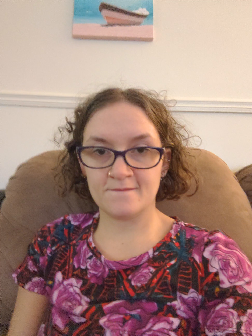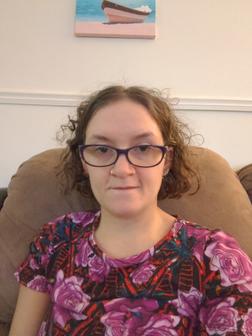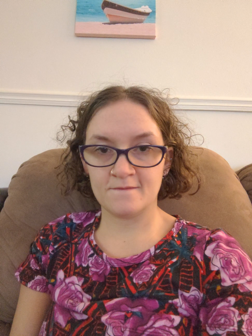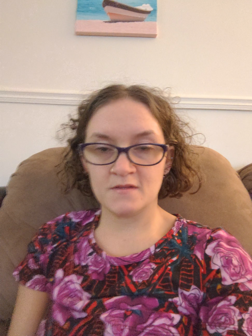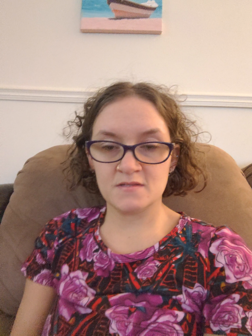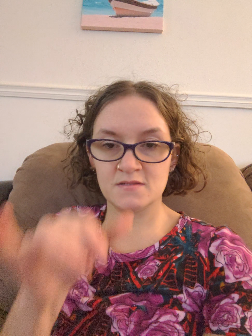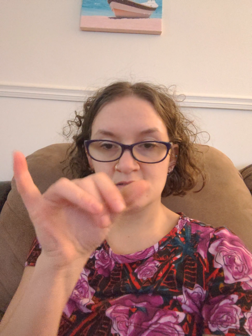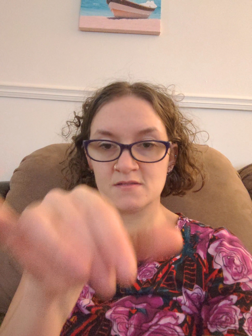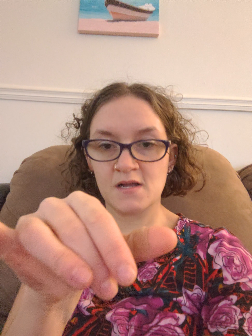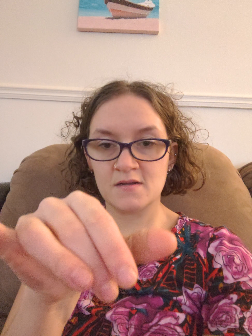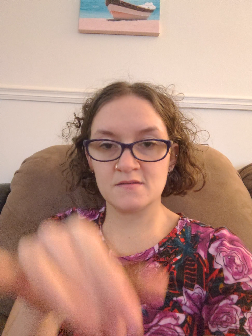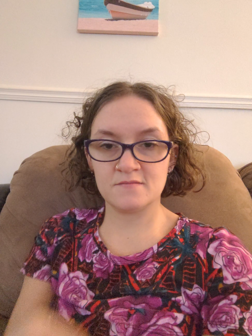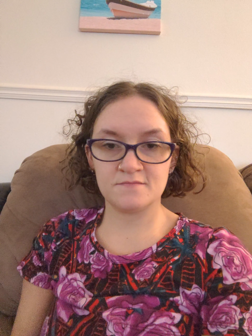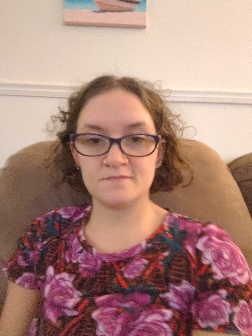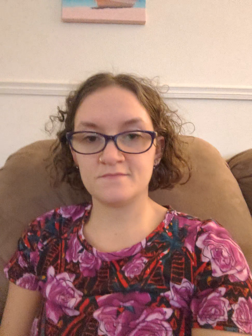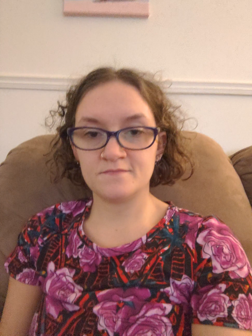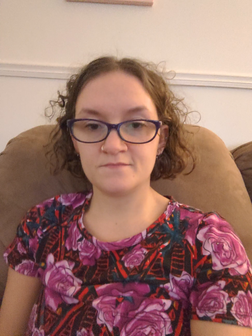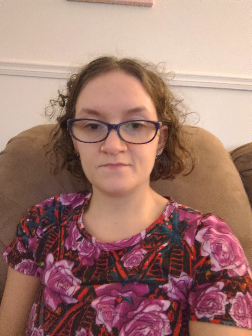stay